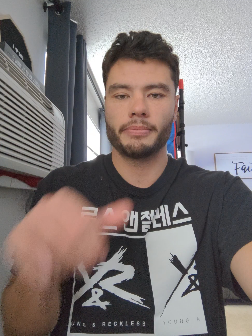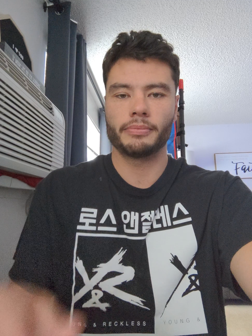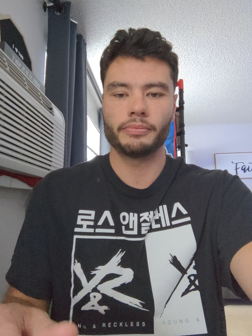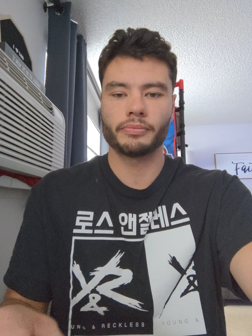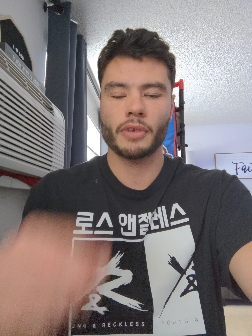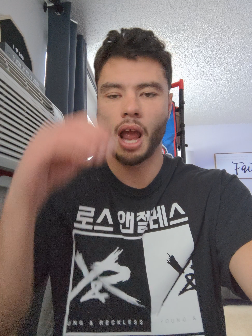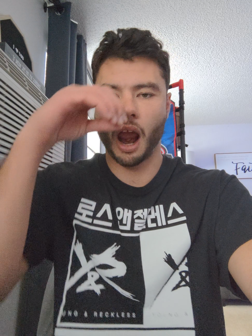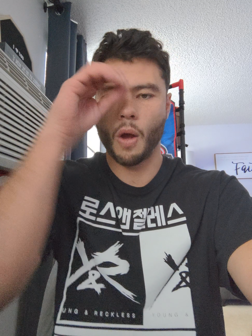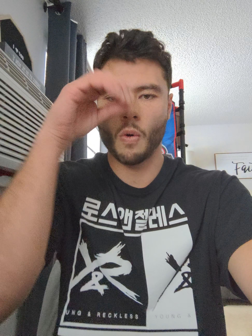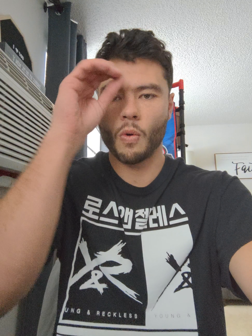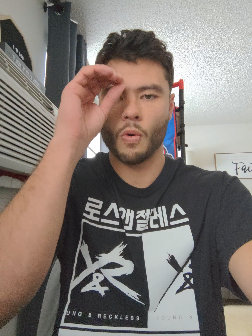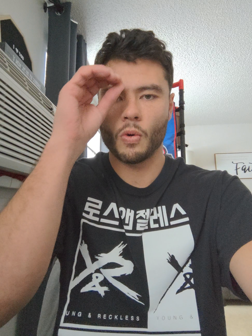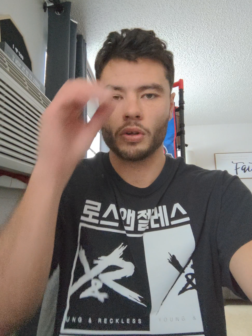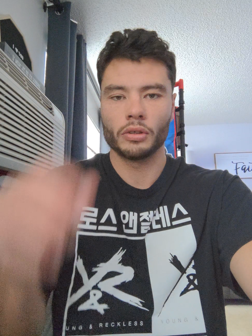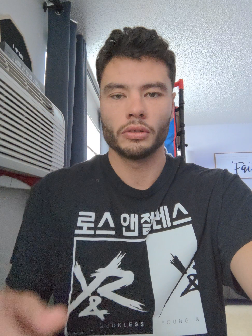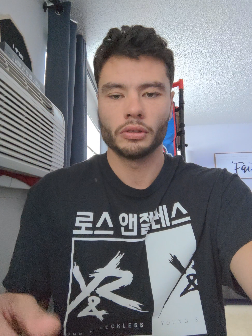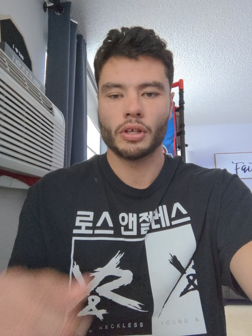owl